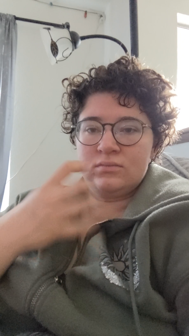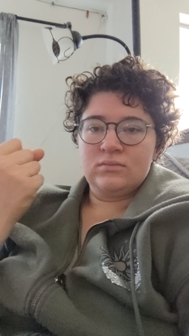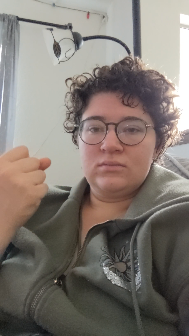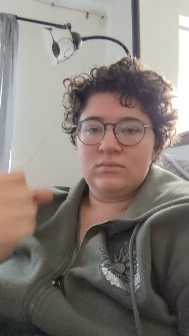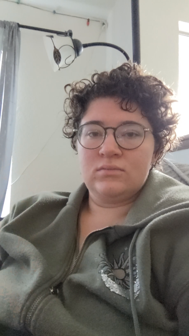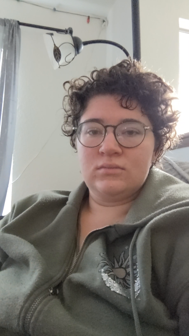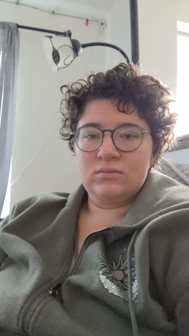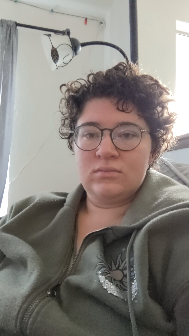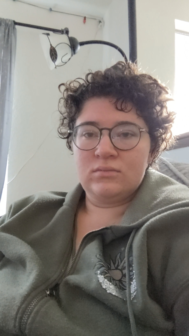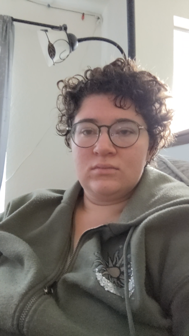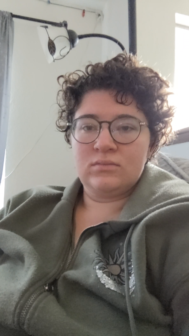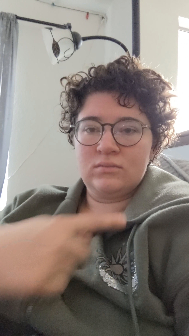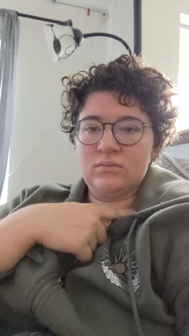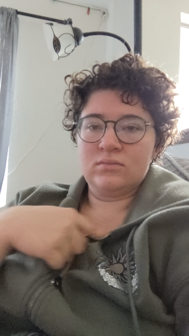necklace